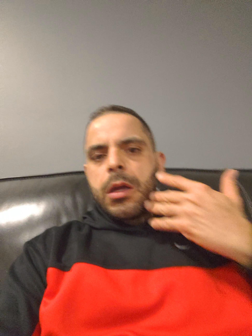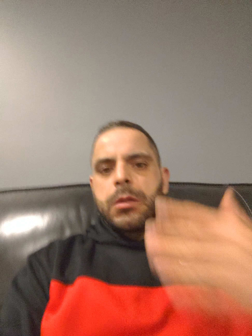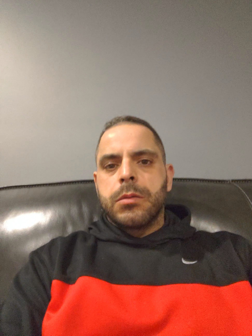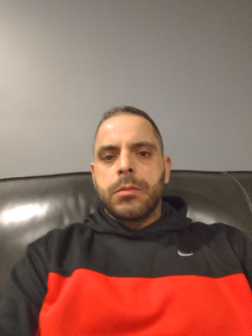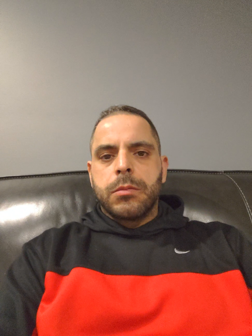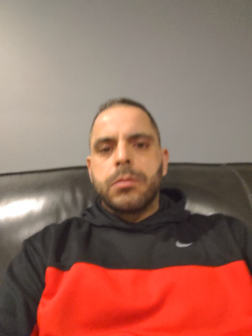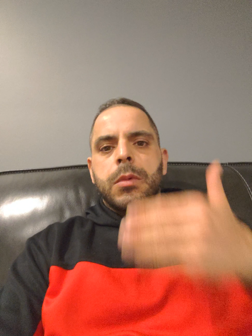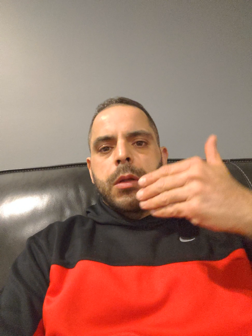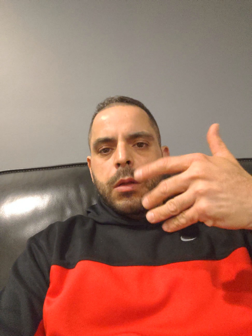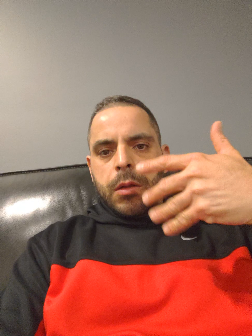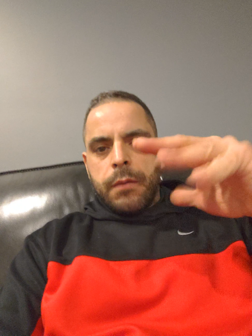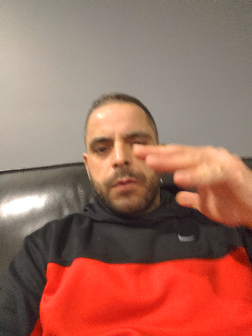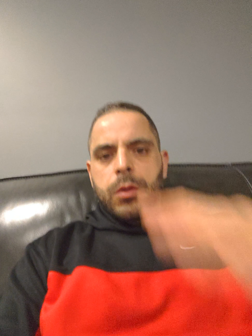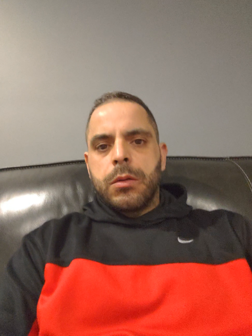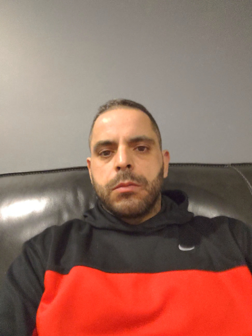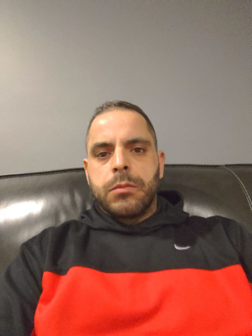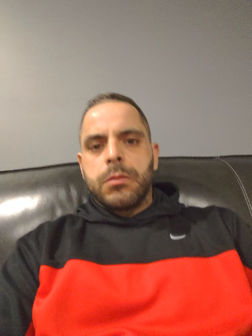after